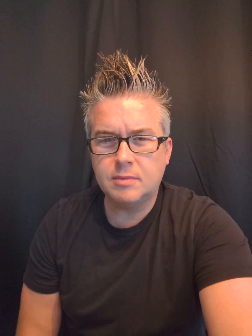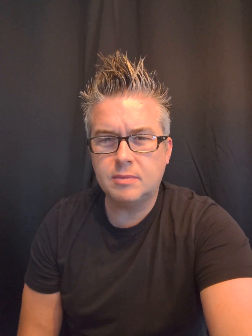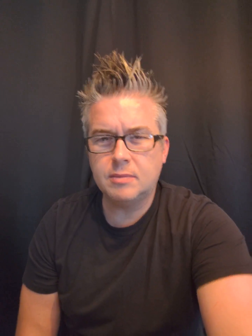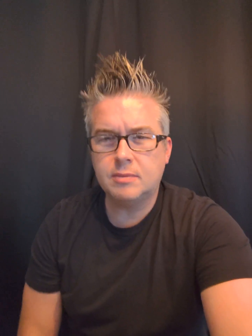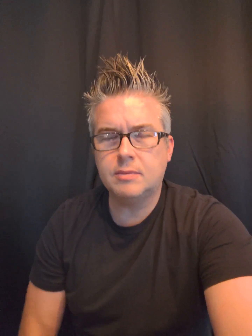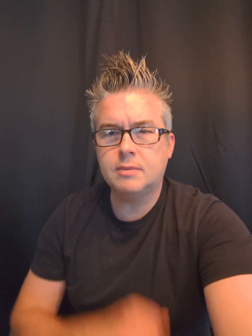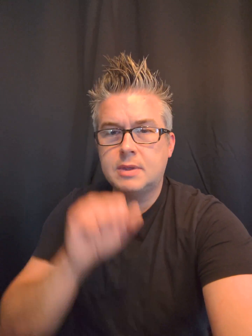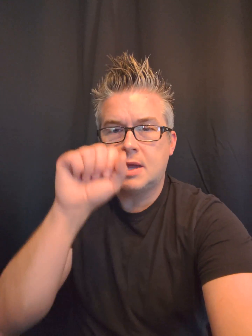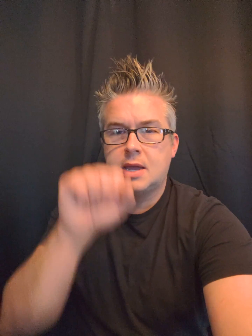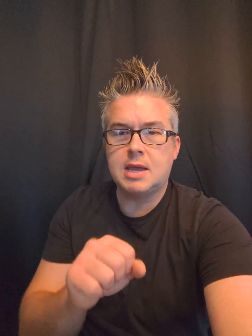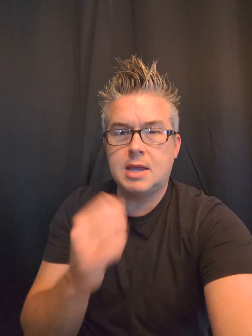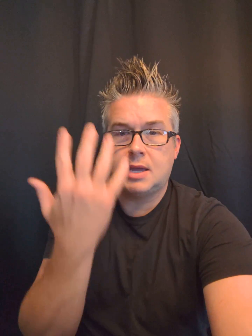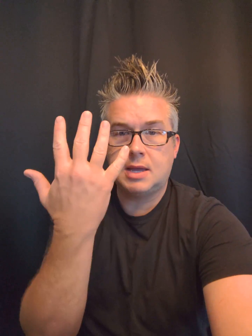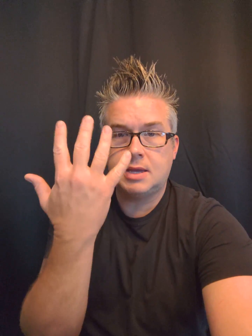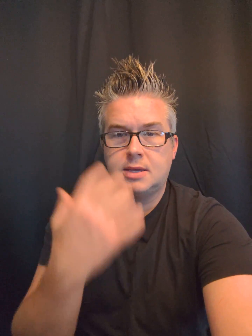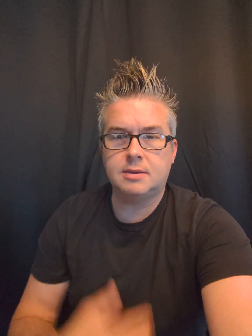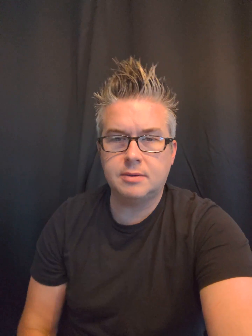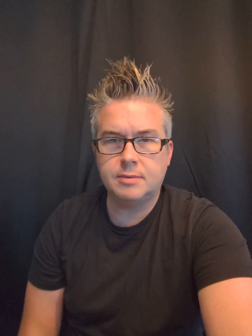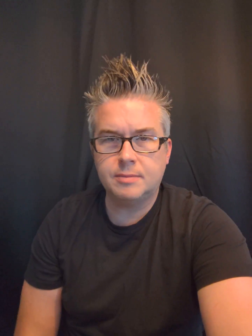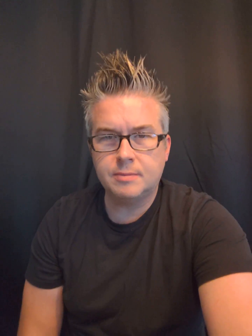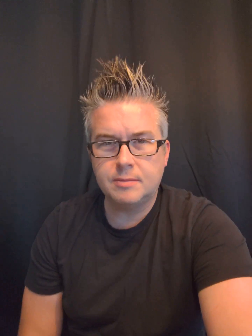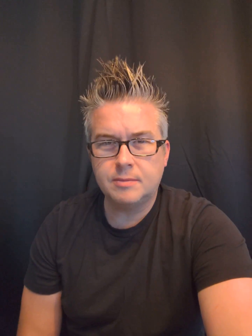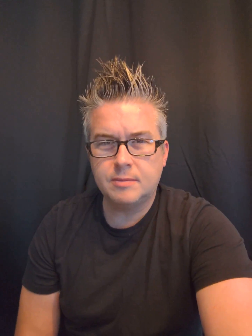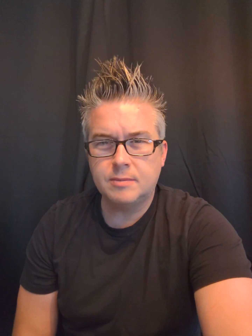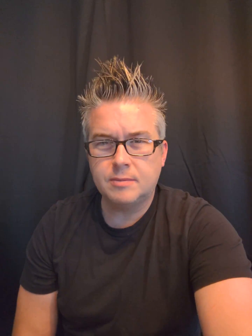gloves